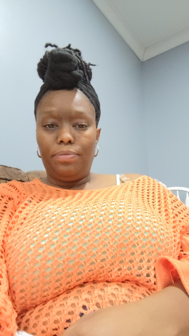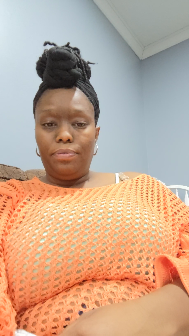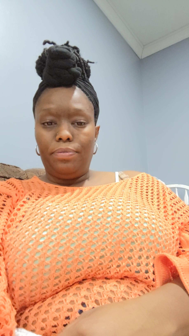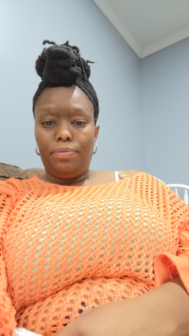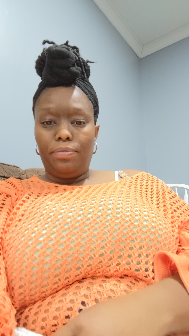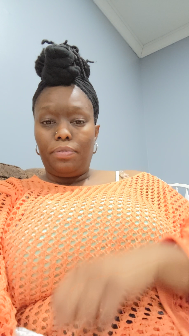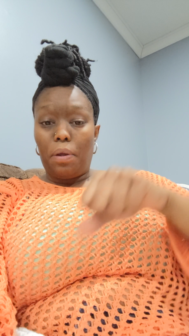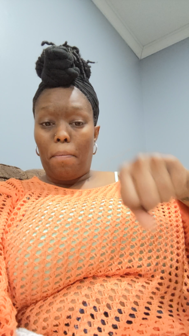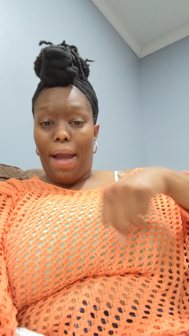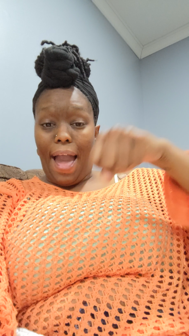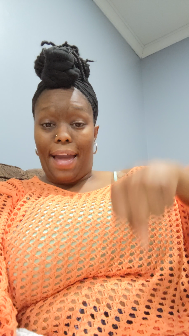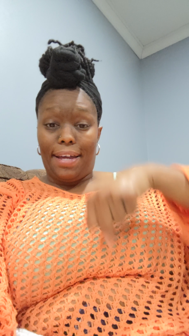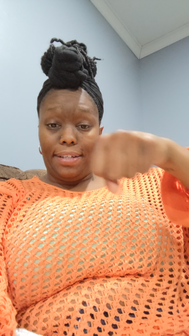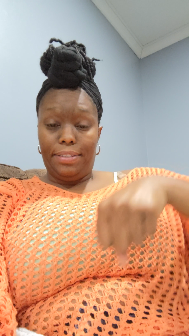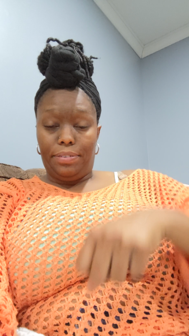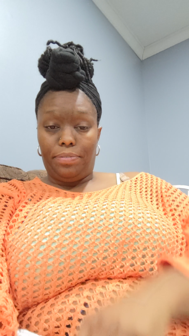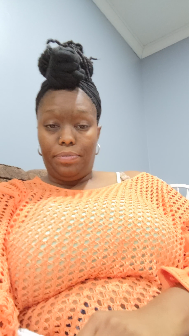bicycle